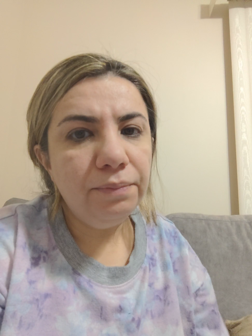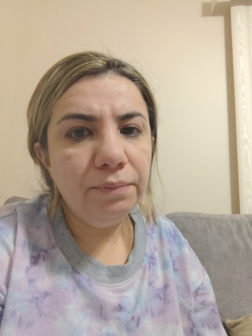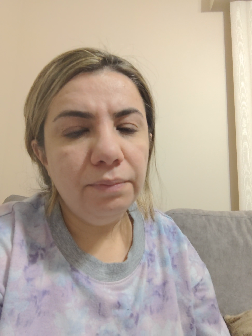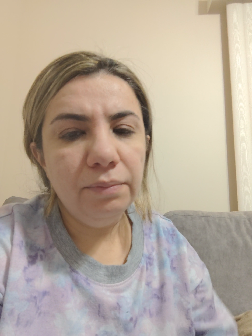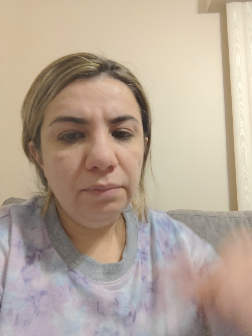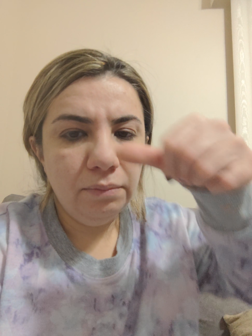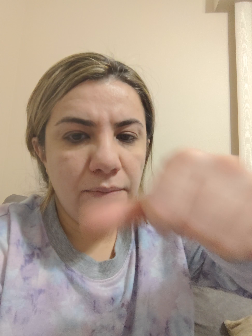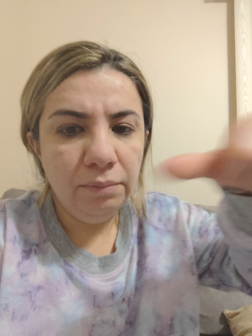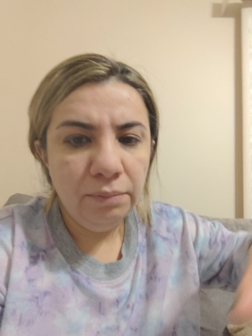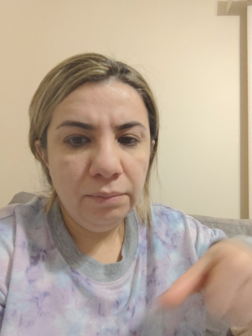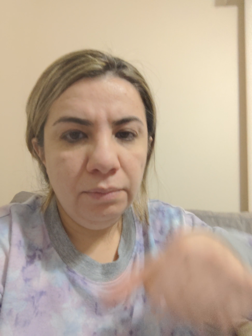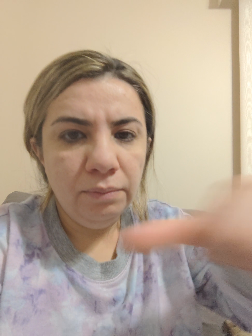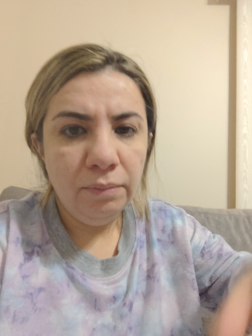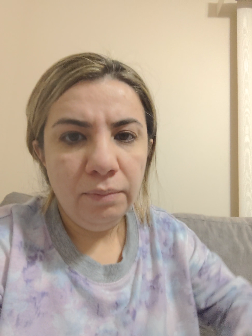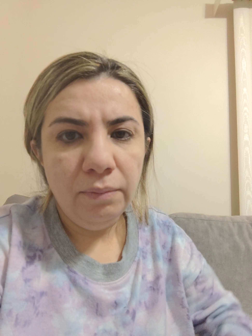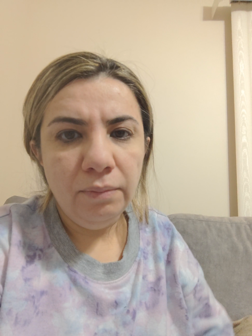puzzle